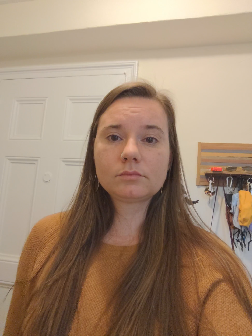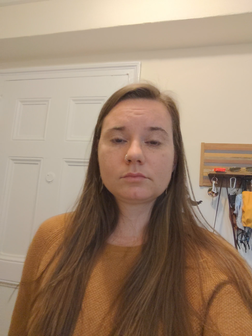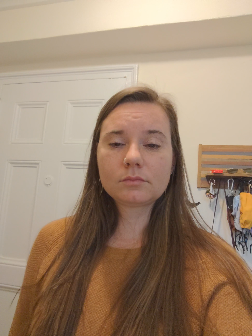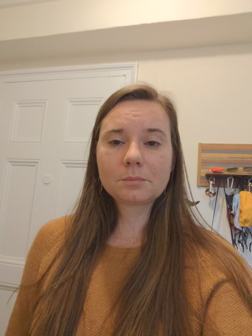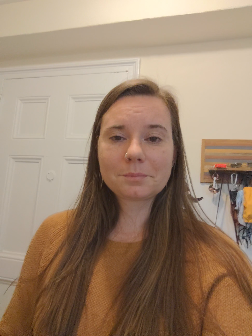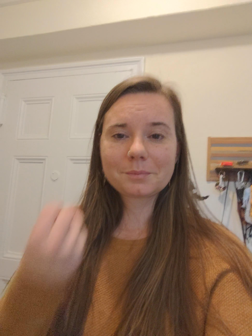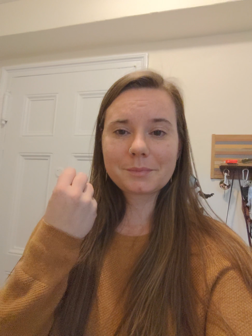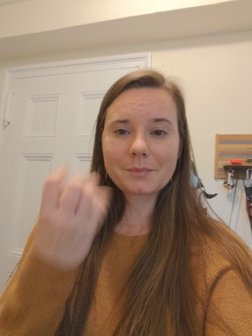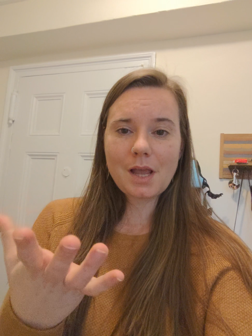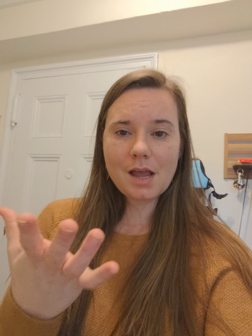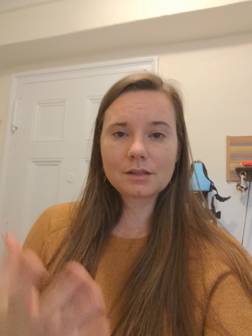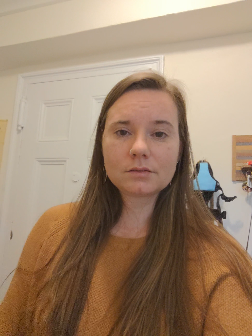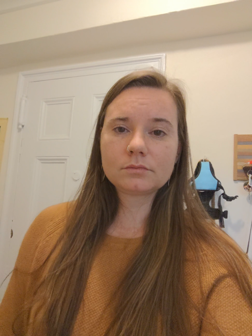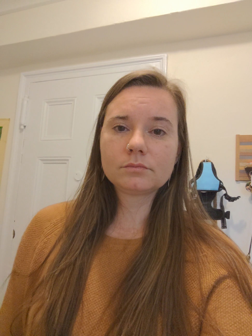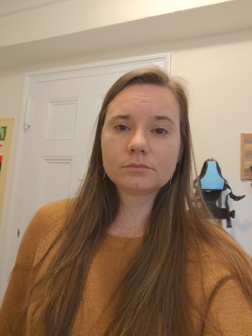many